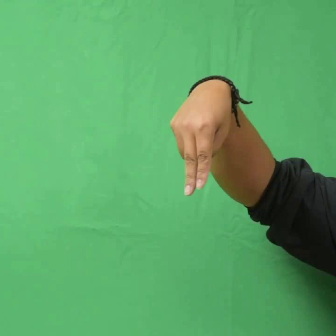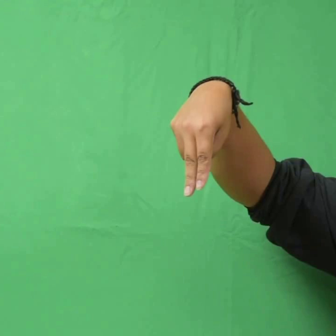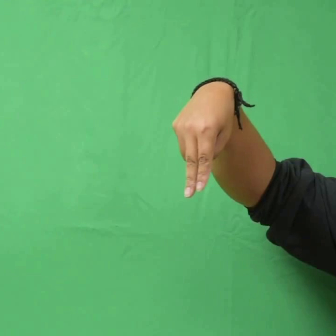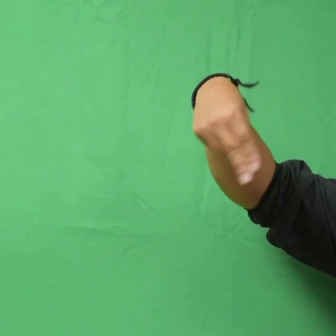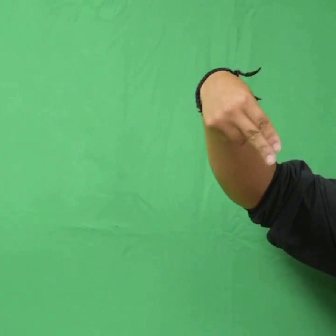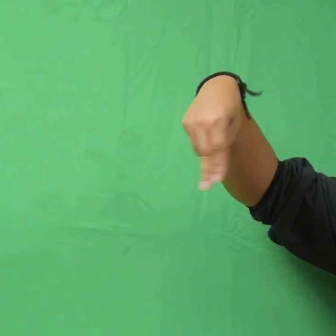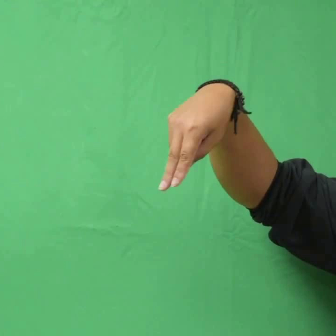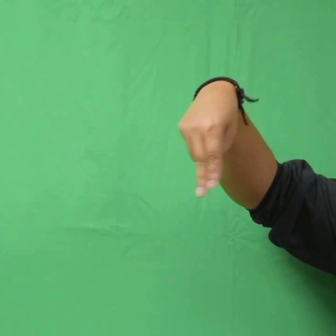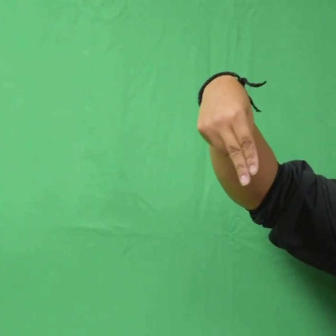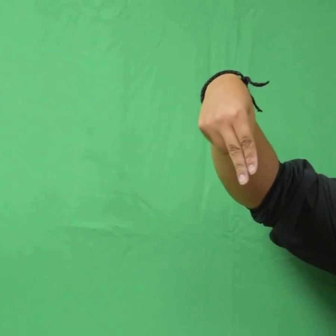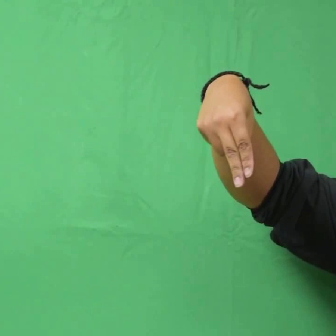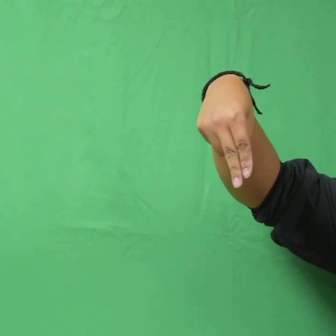Ñ